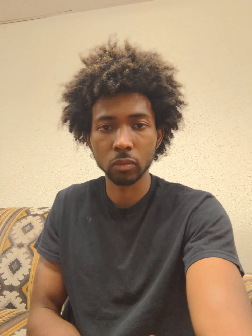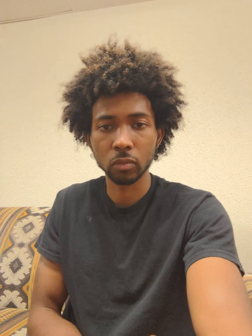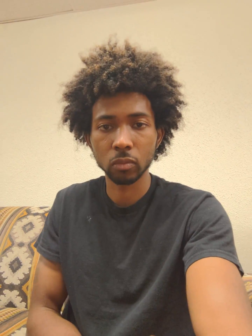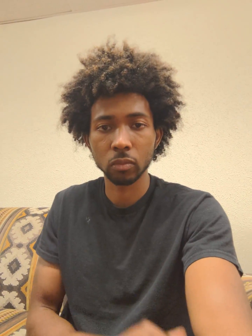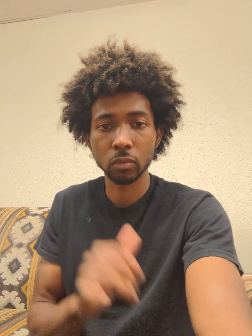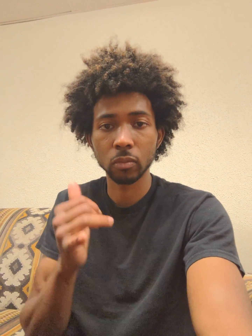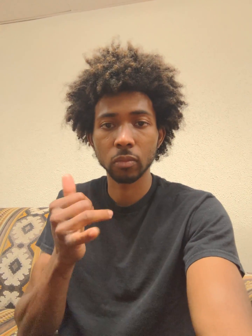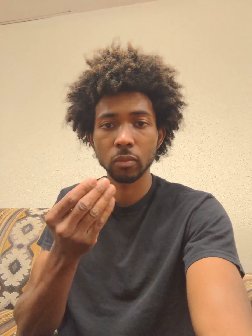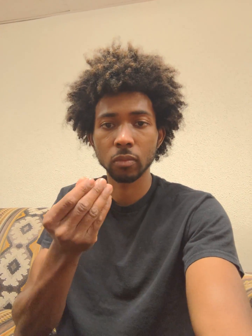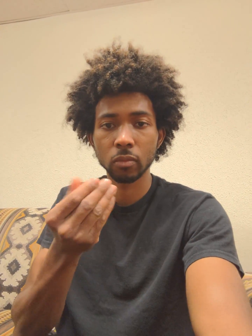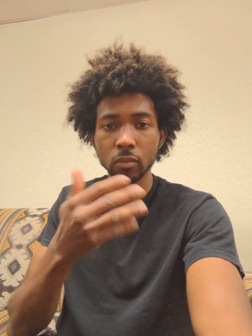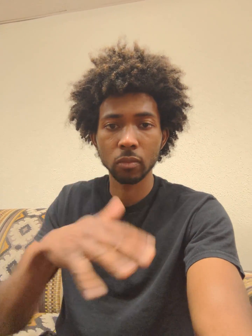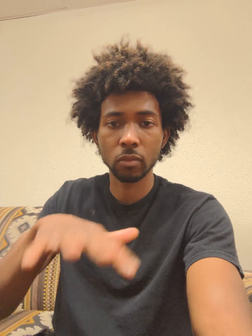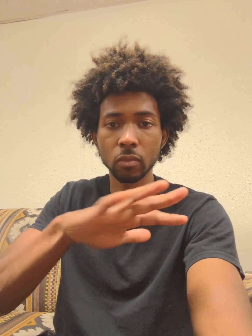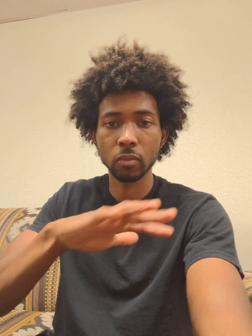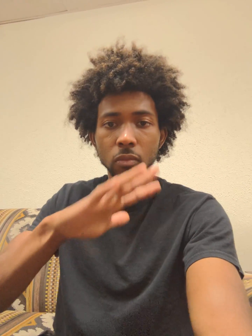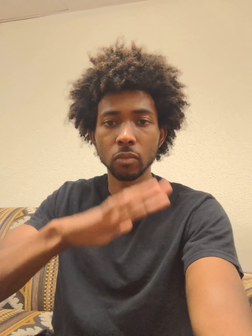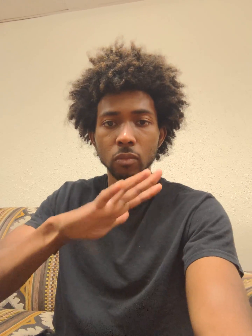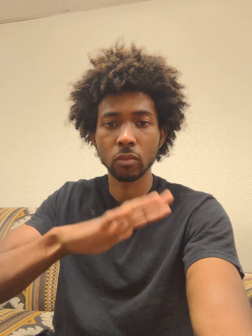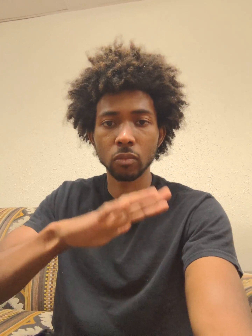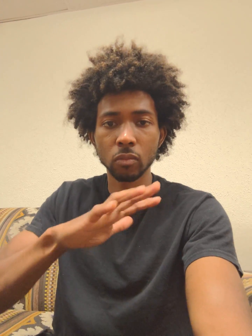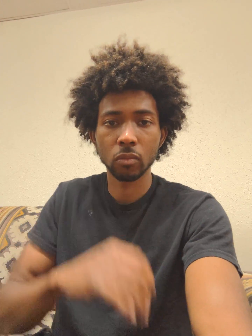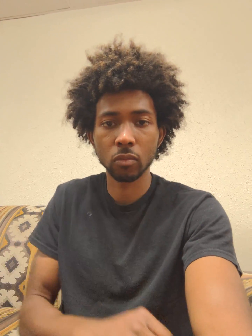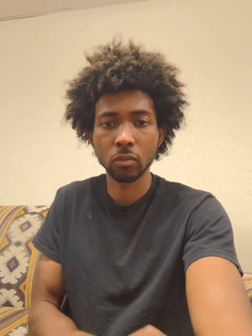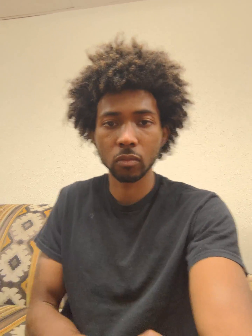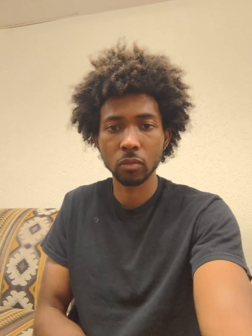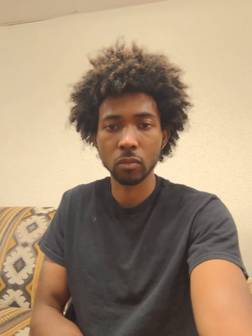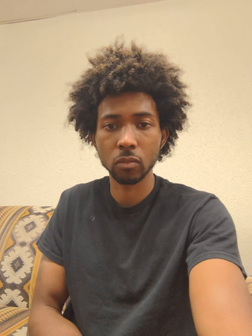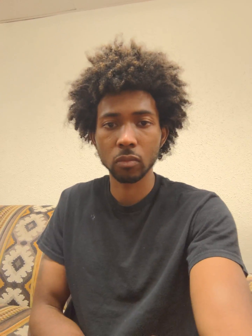playground